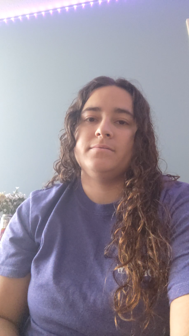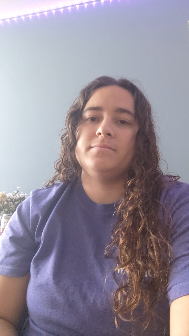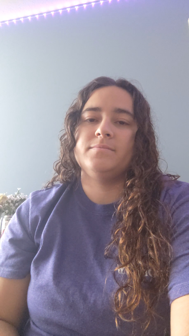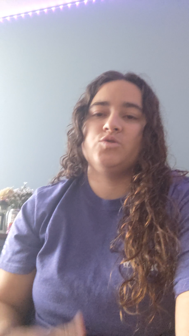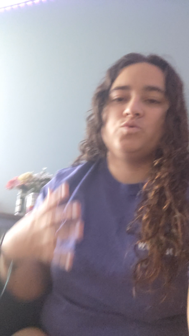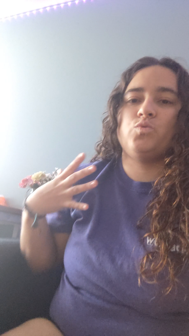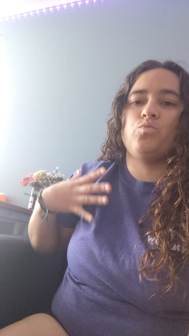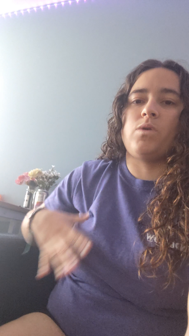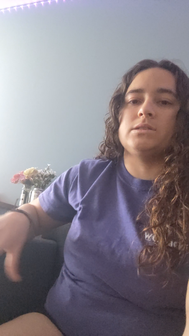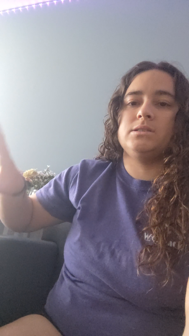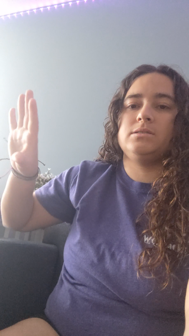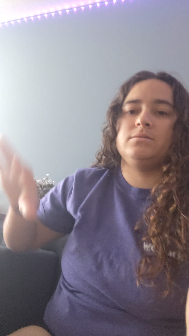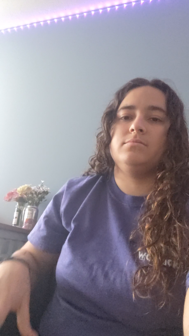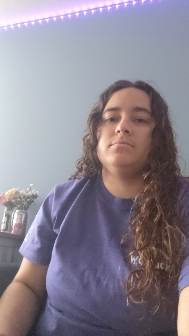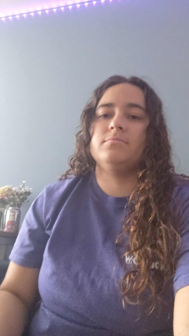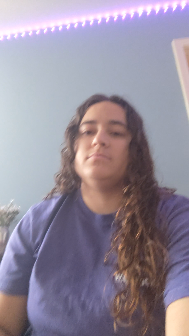dress